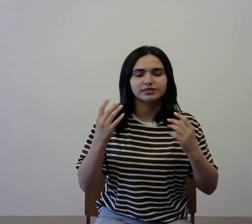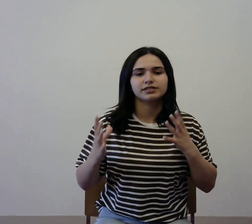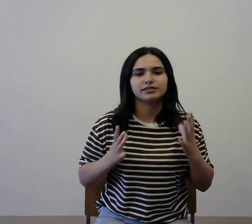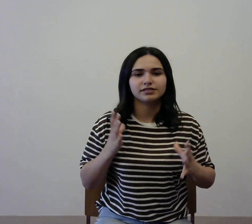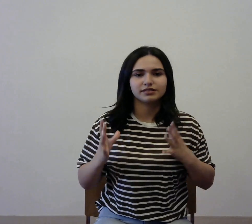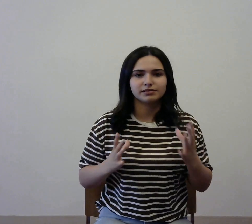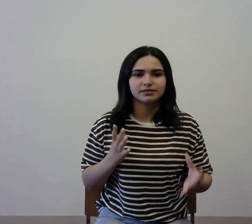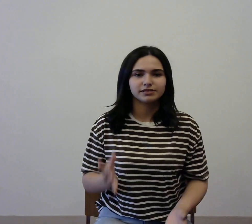edir